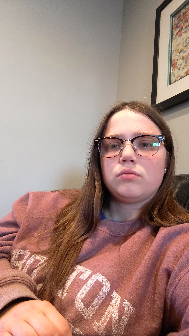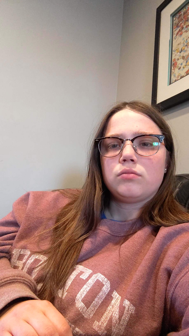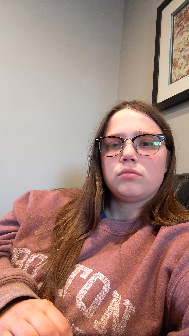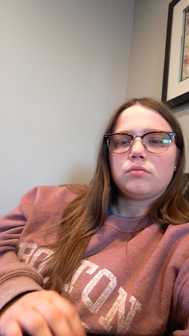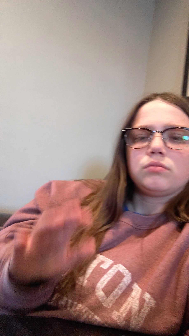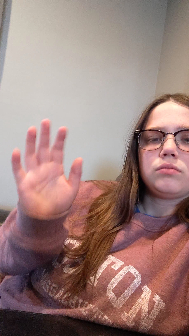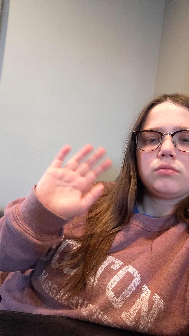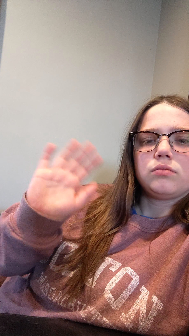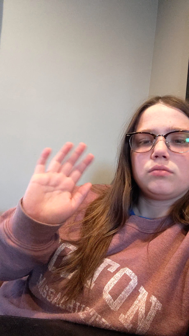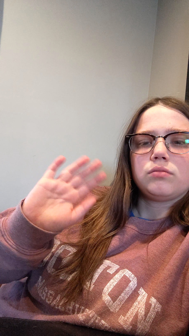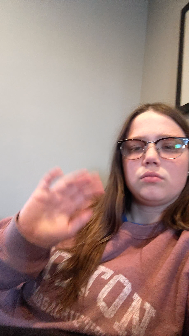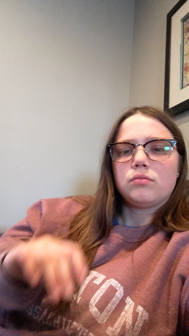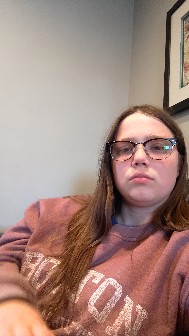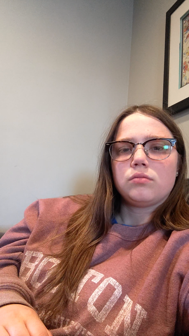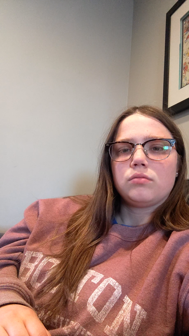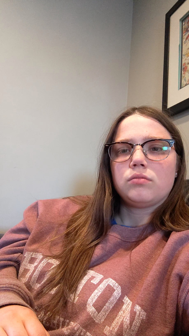hi